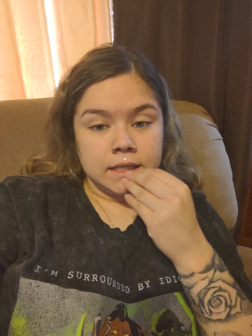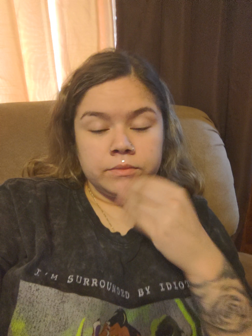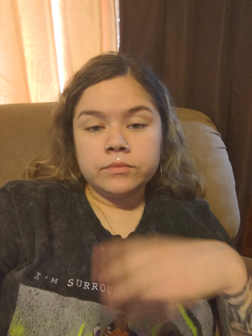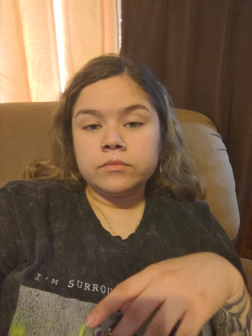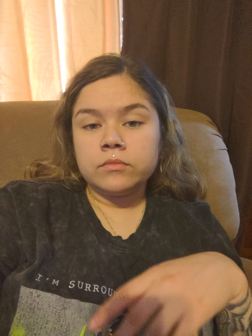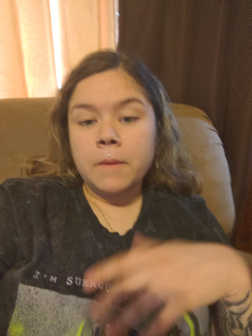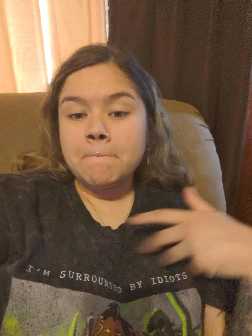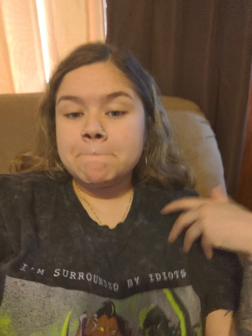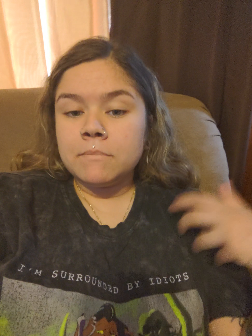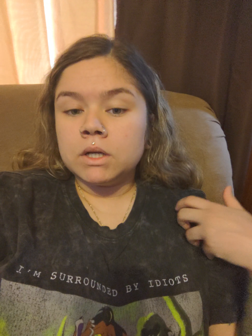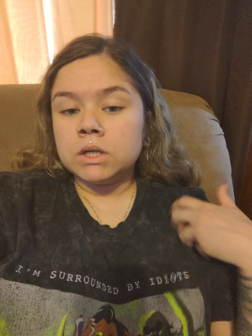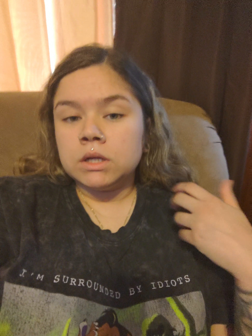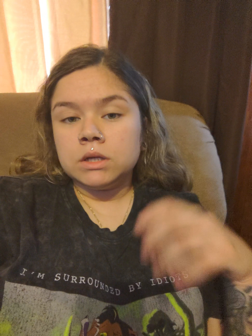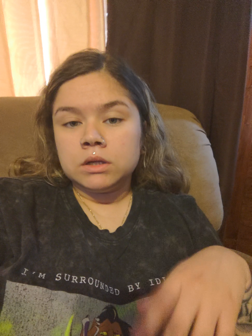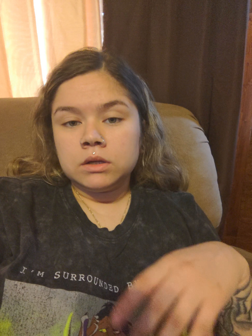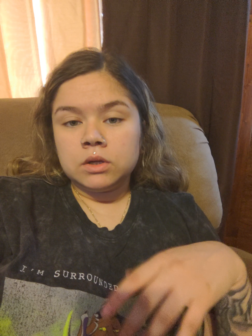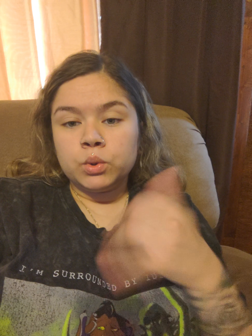monkey